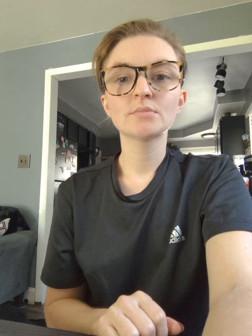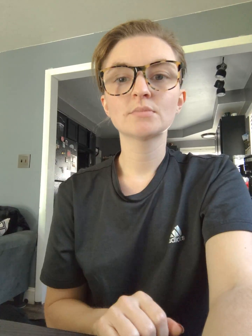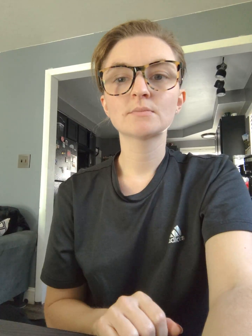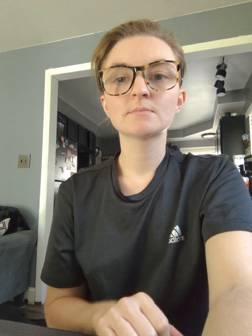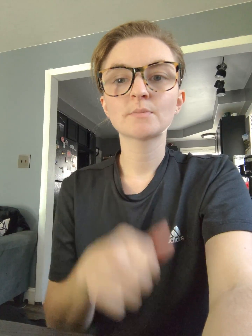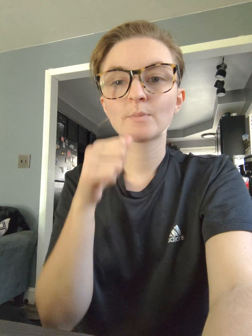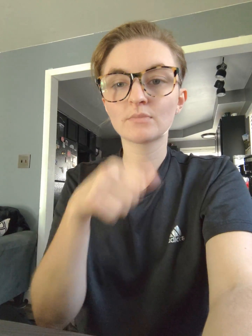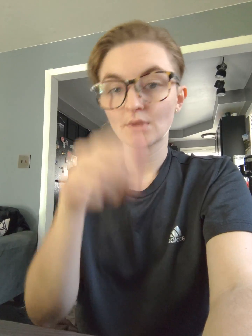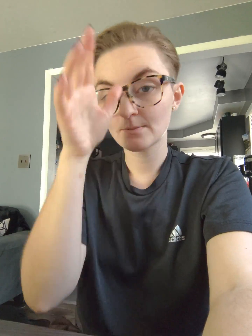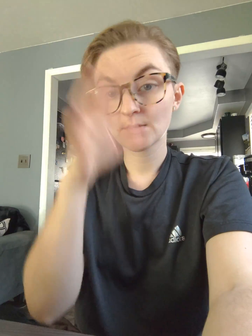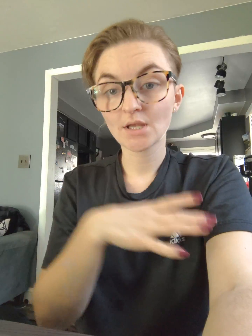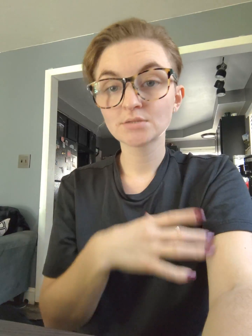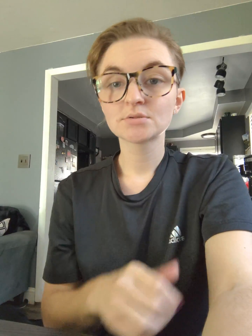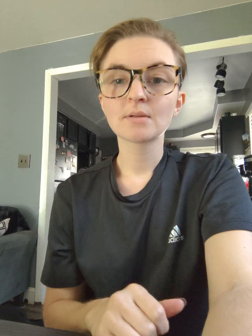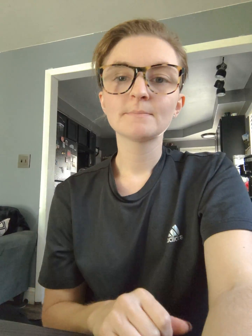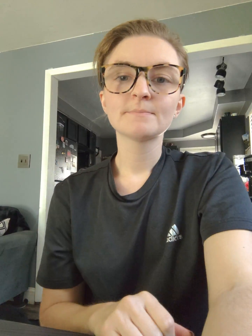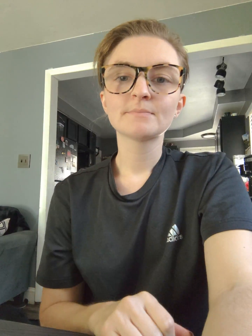mailman